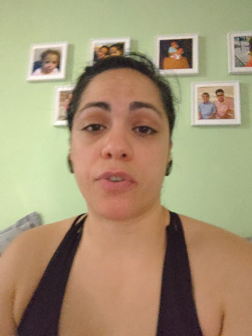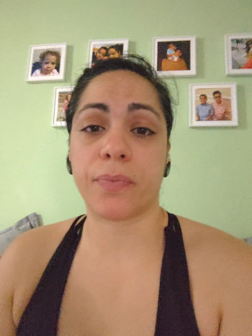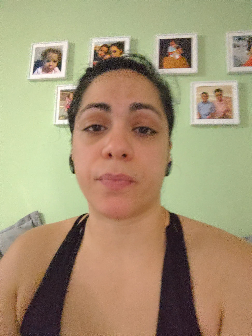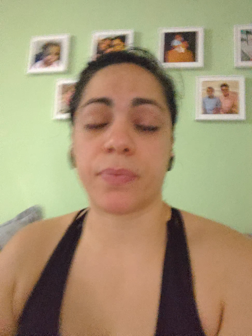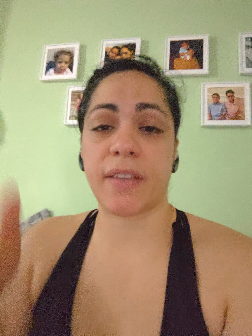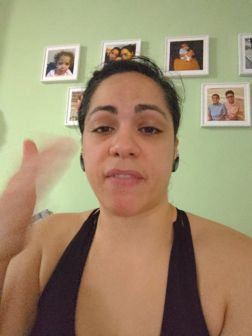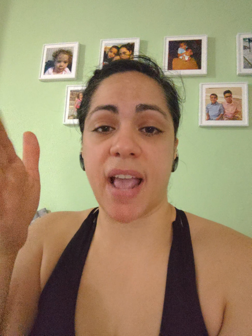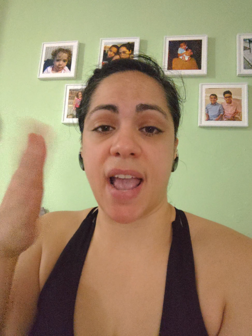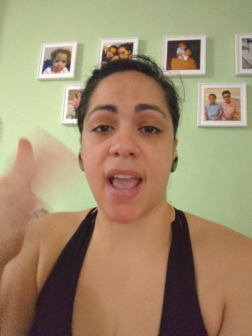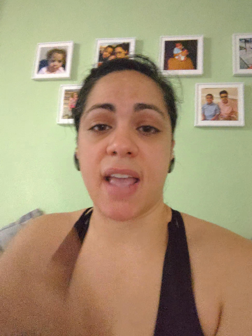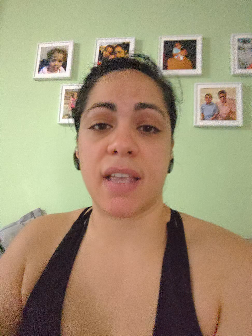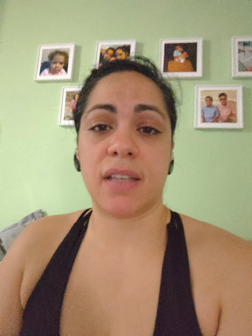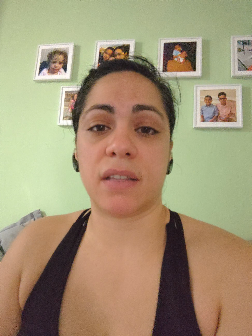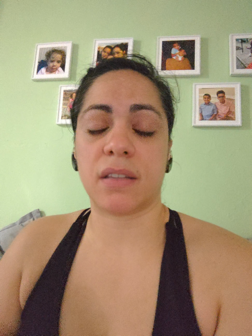flag